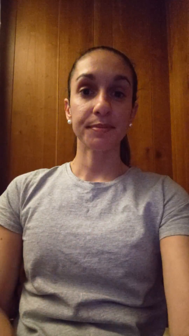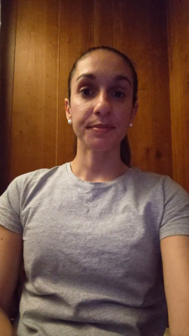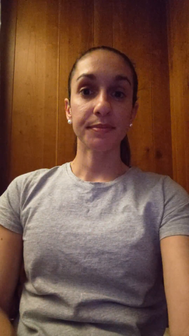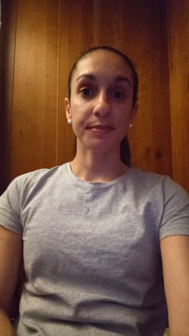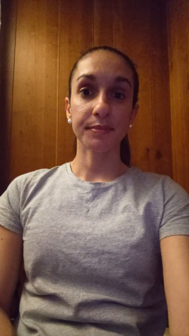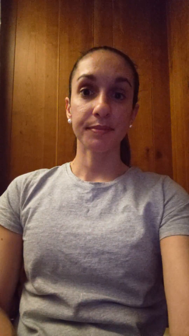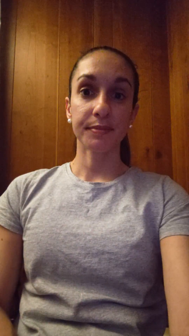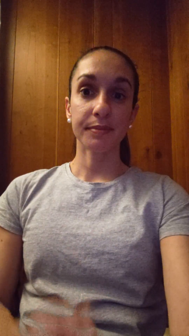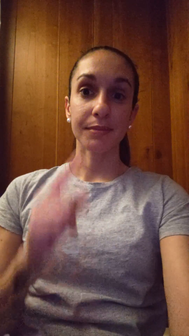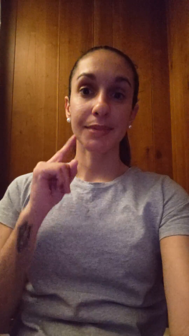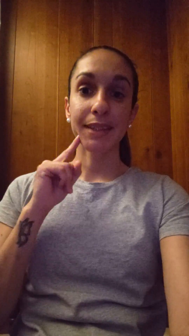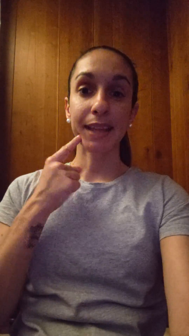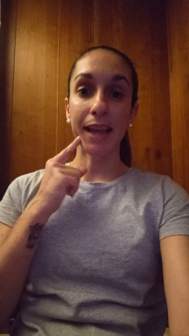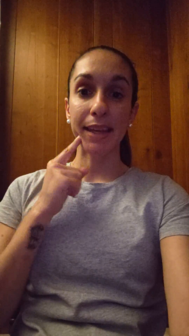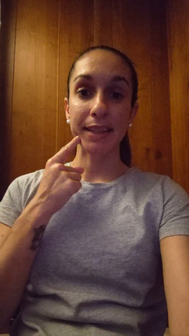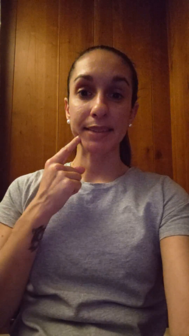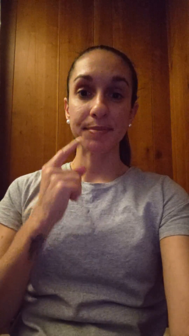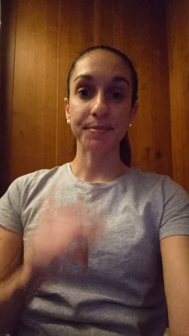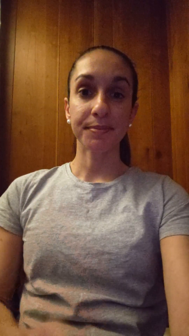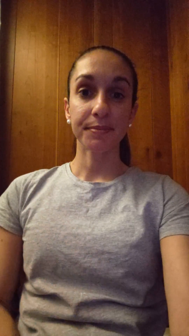candy